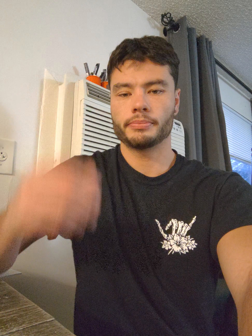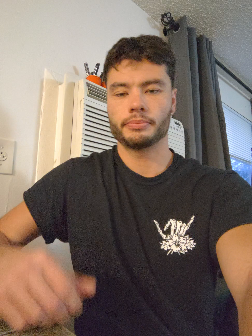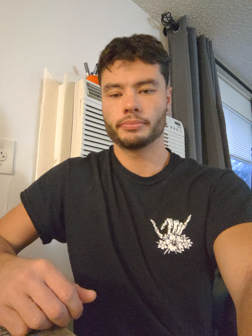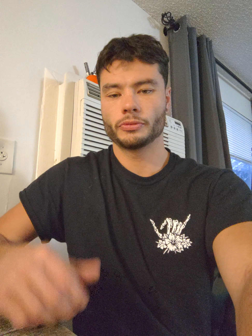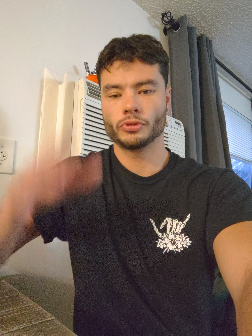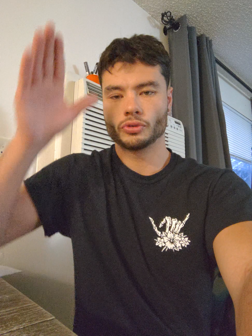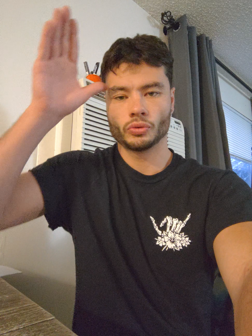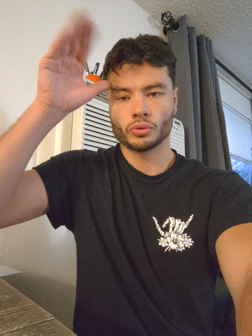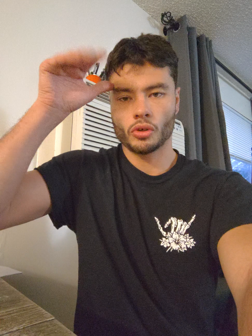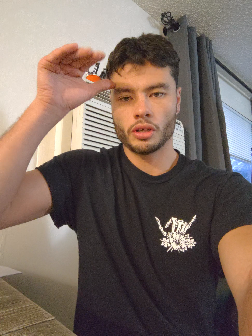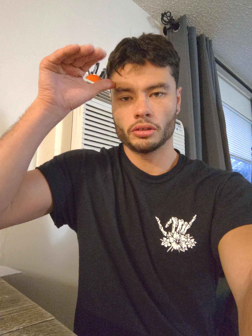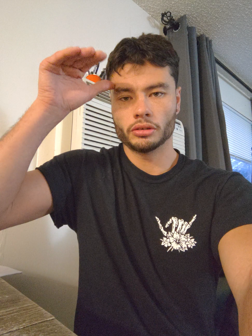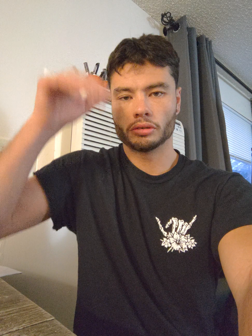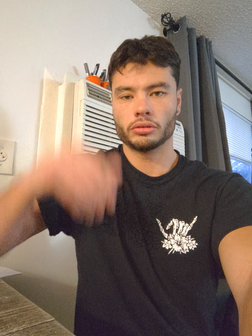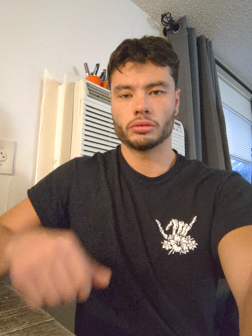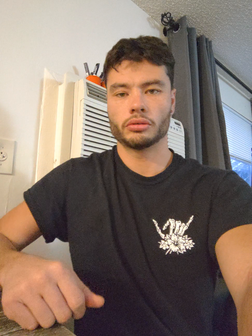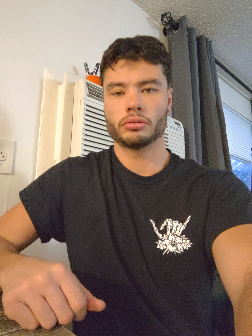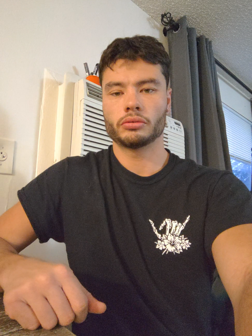donkey